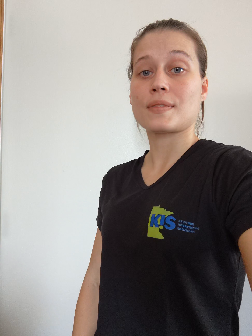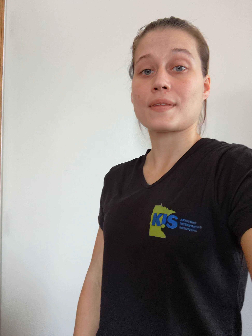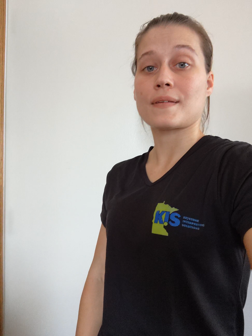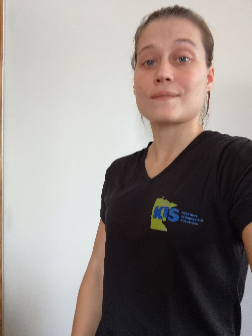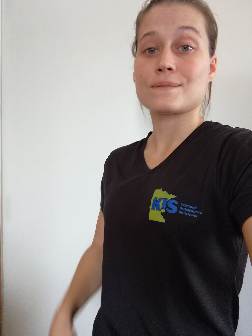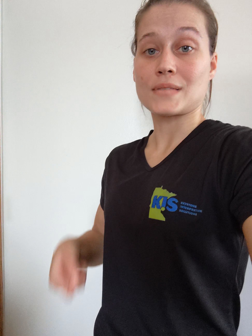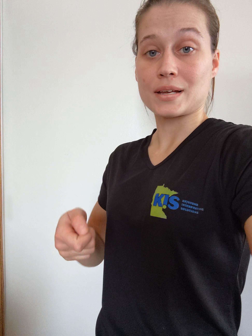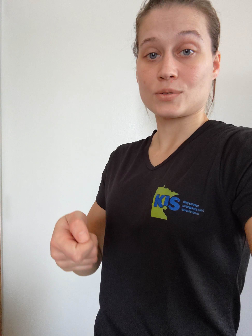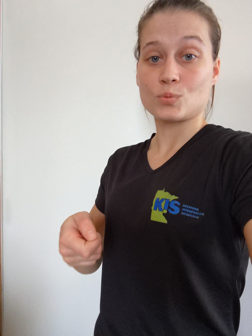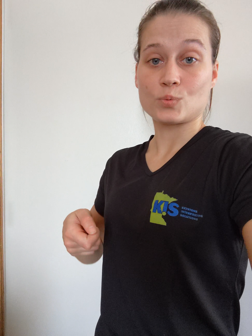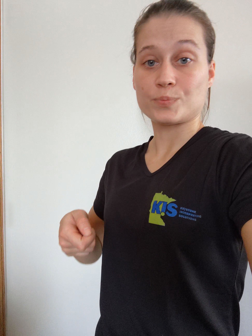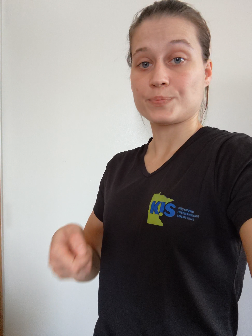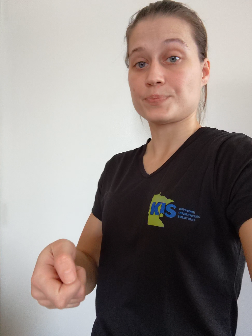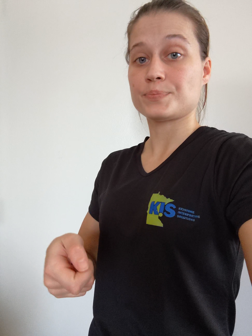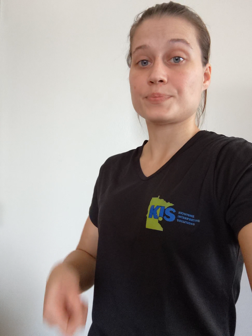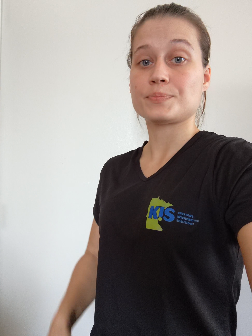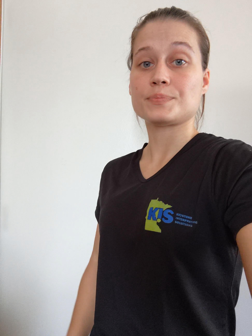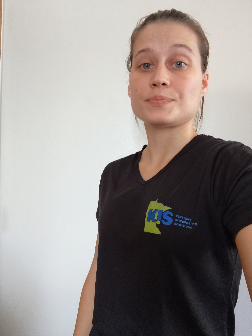vacuum